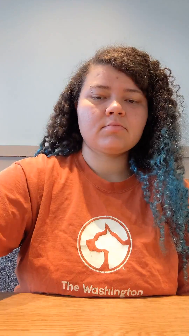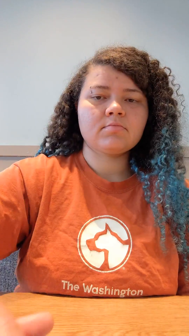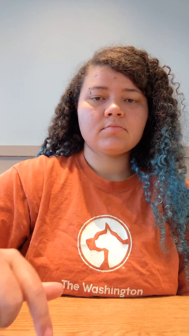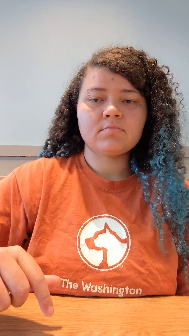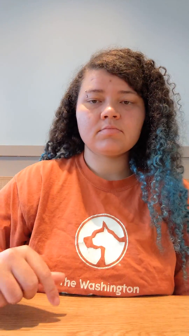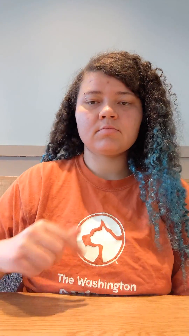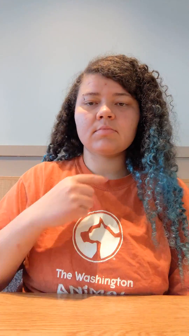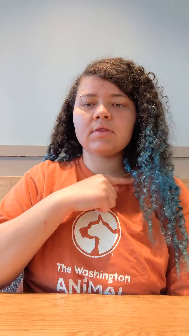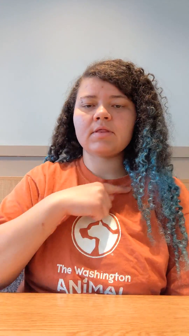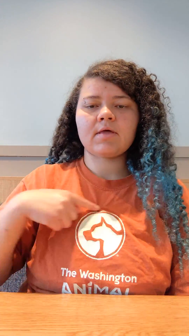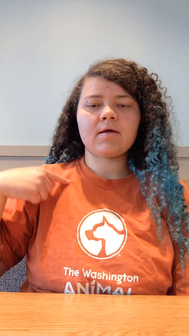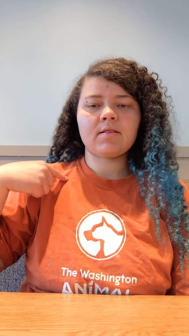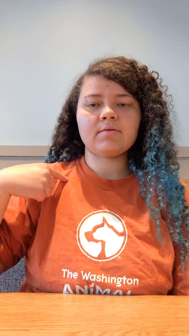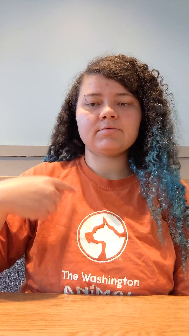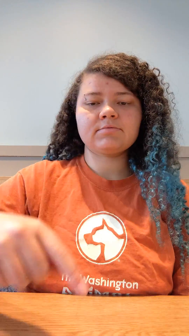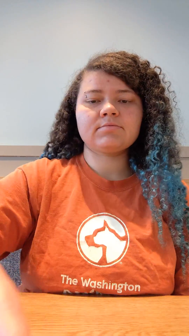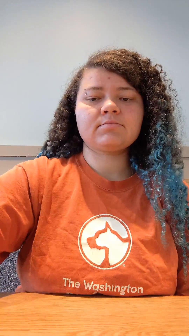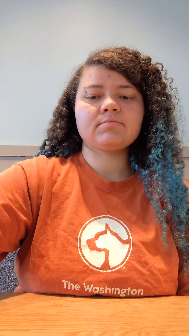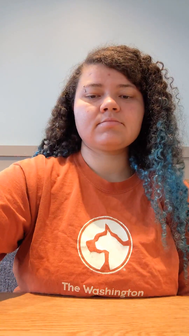necklace